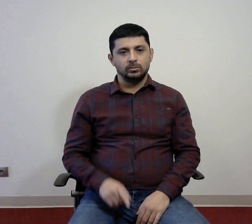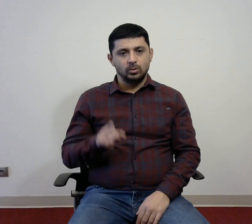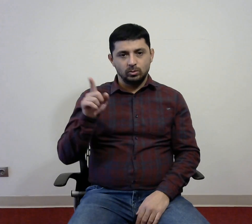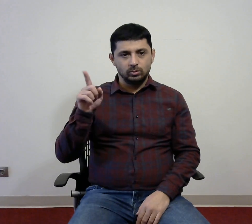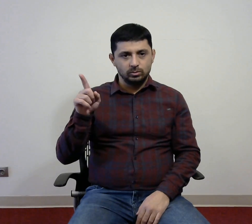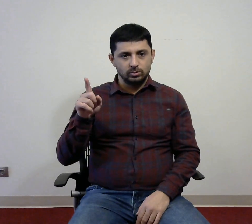onun